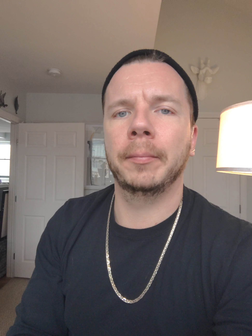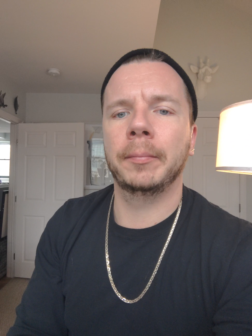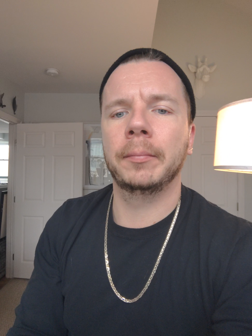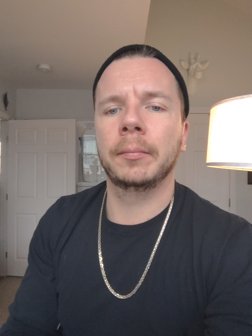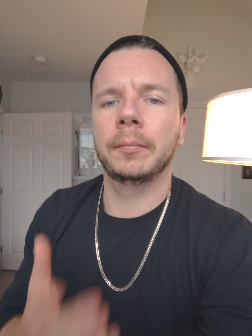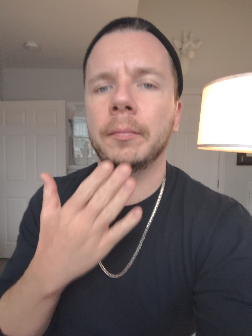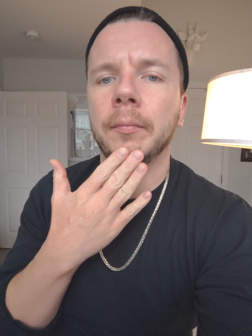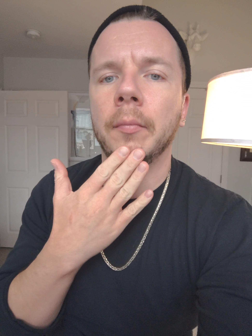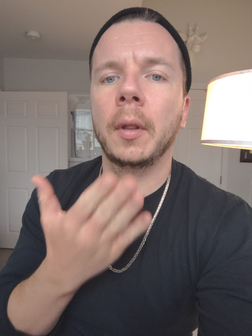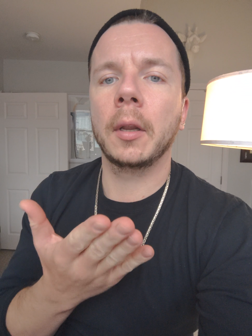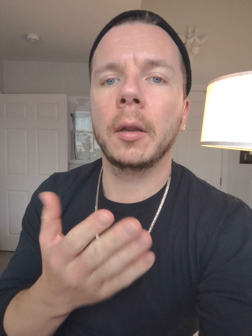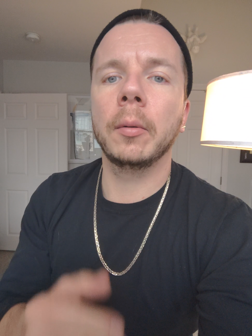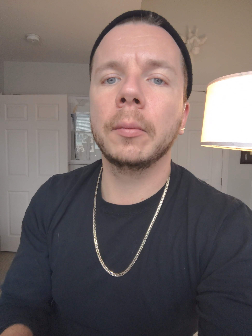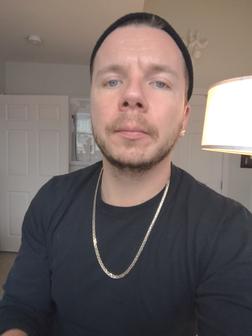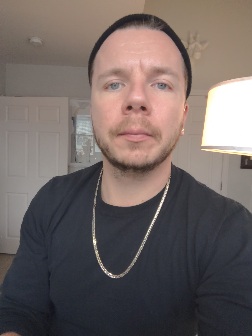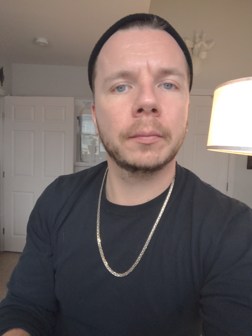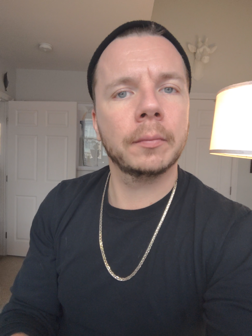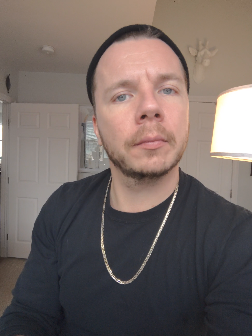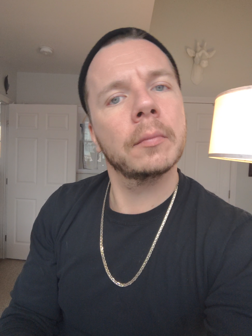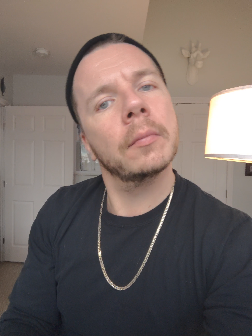thank you